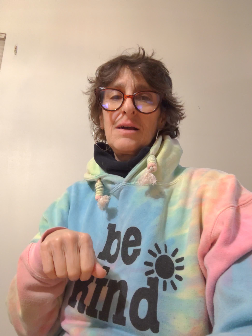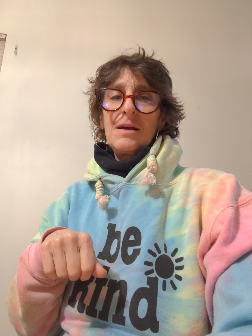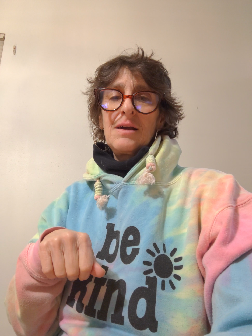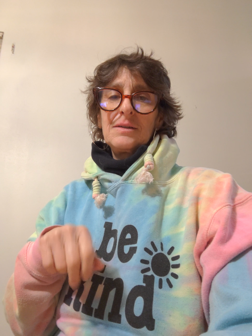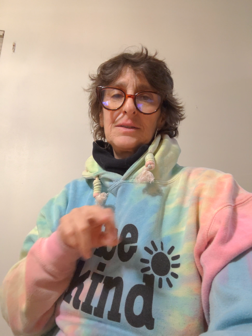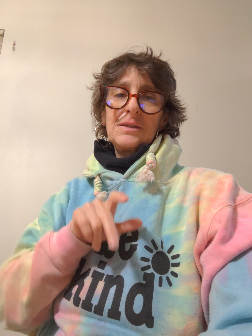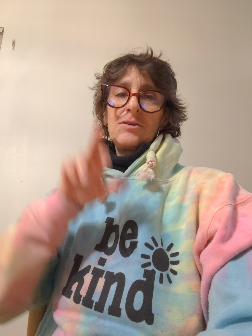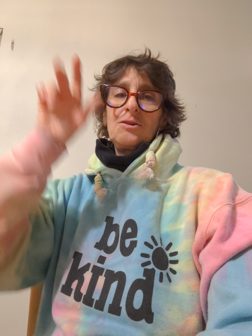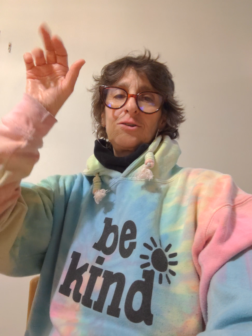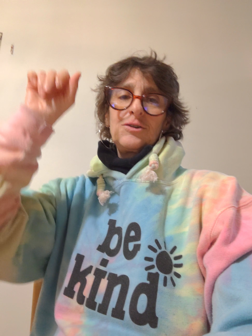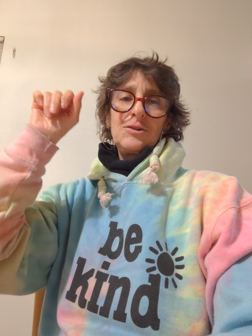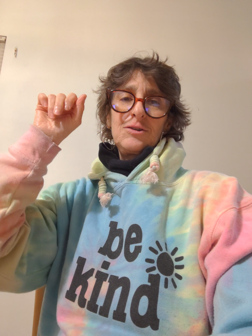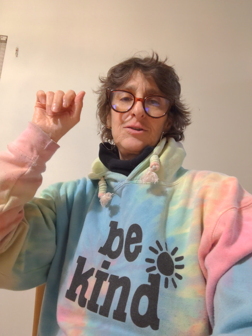stairs